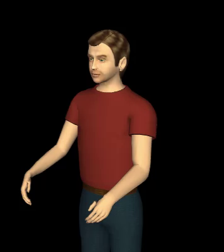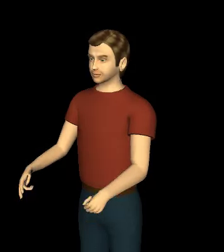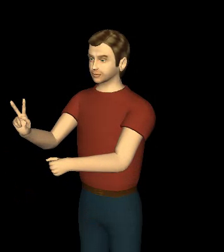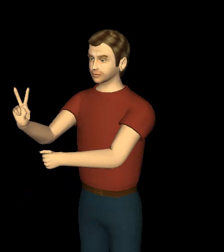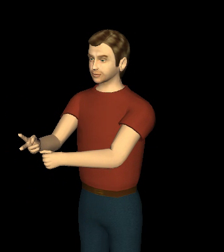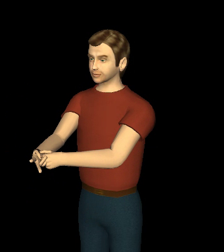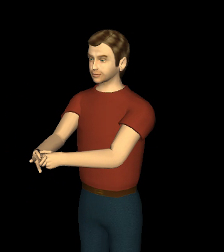سيء